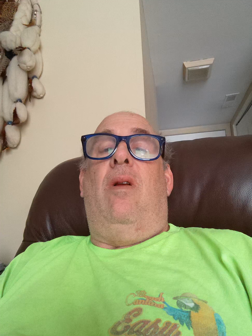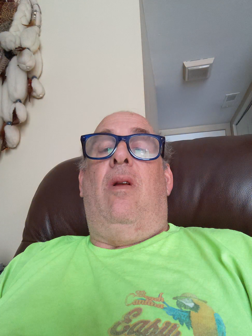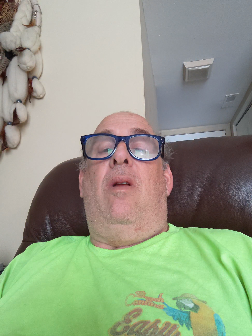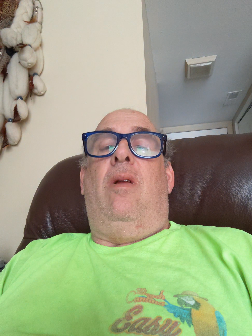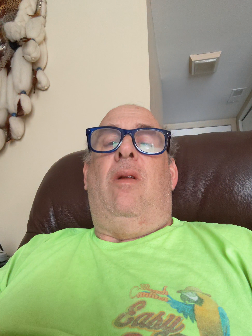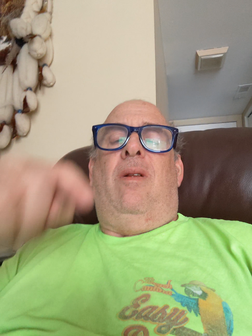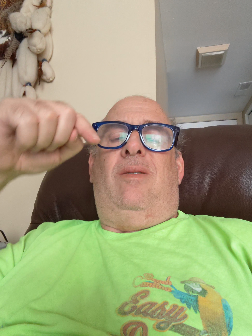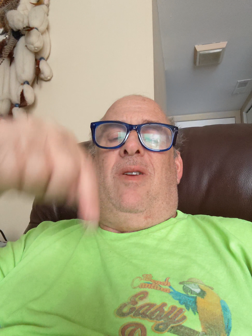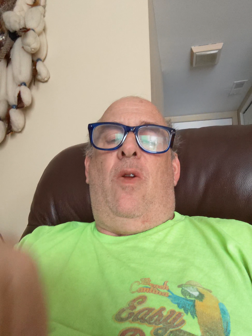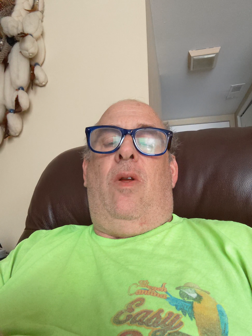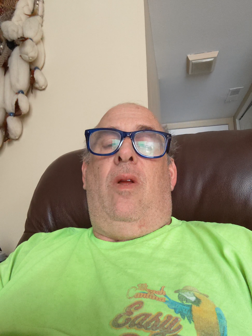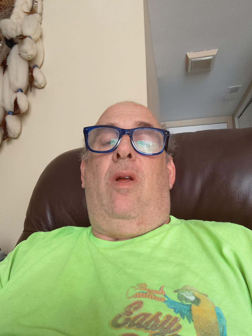down